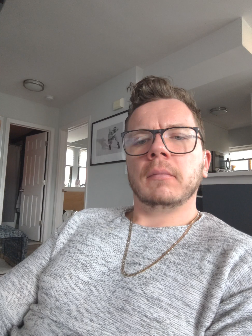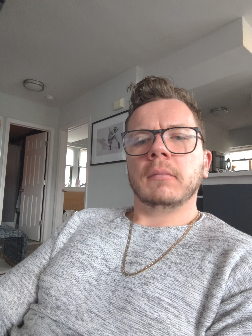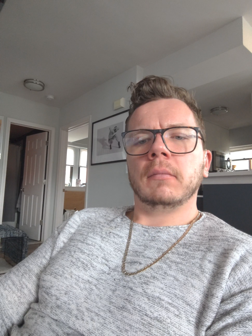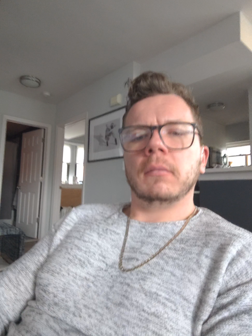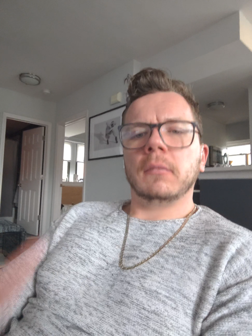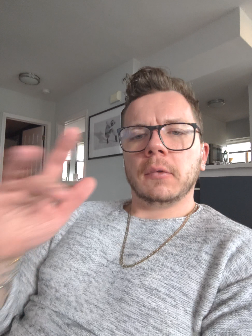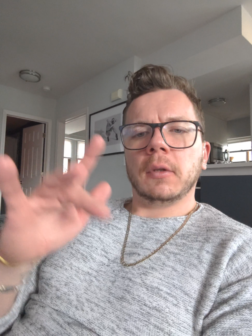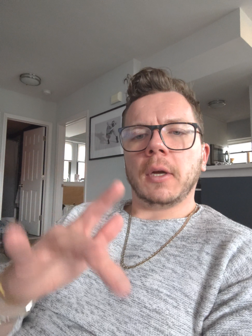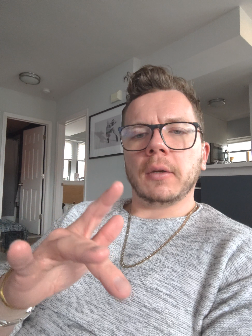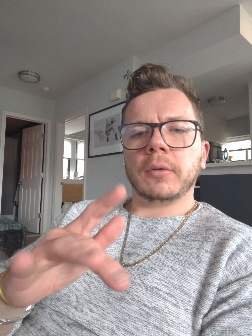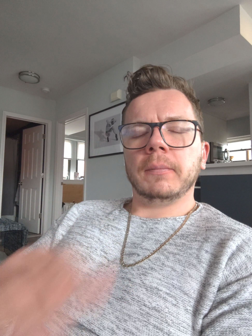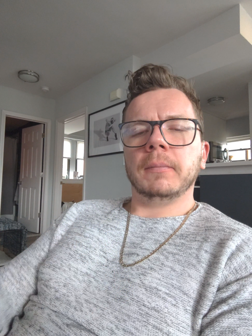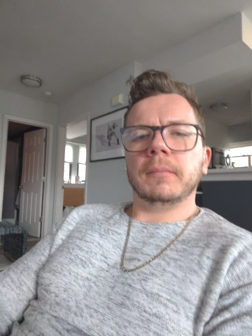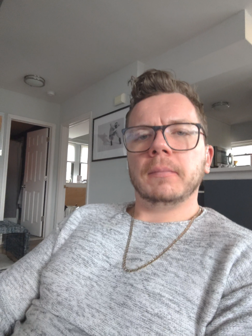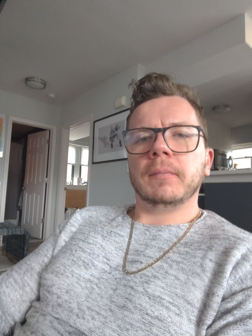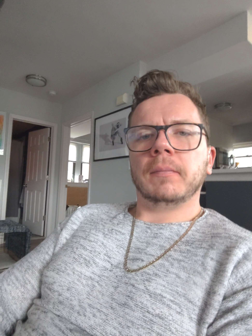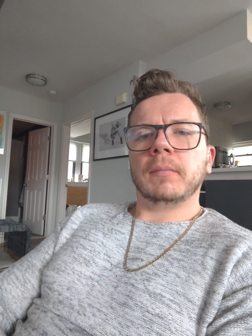touch